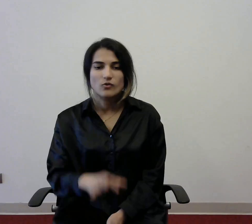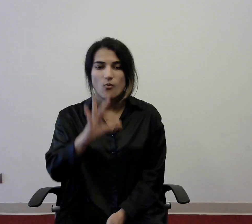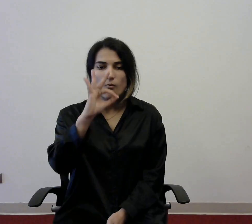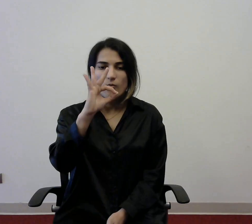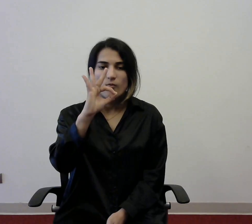O